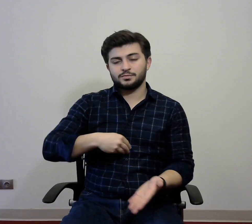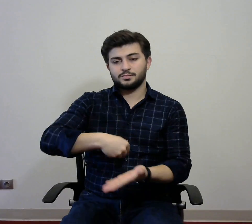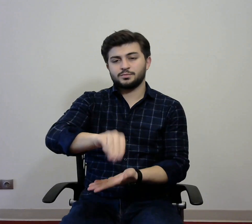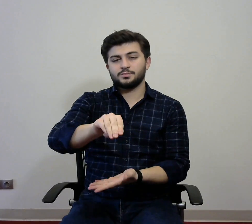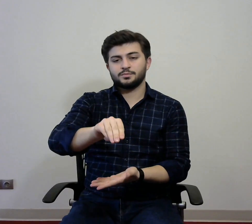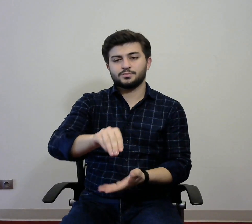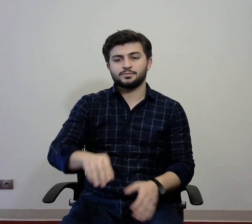almaq